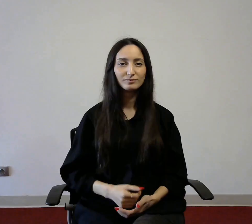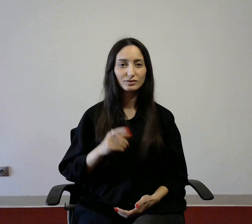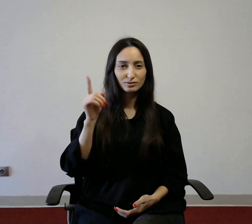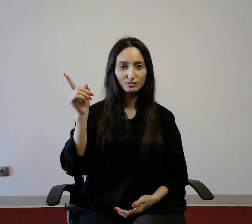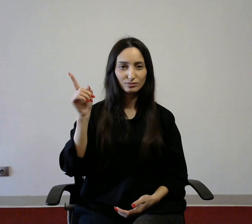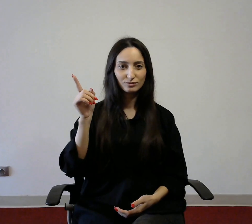orda